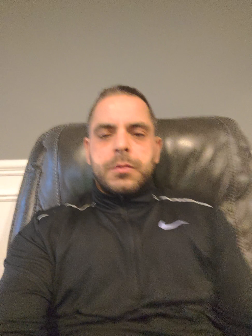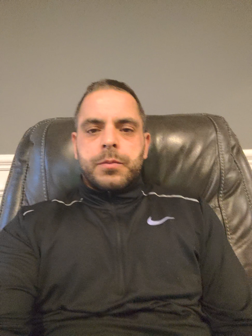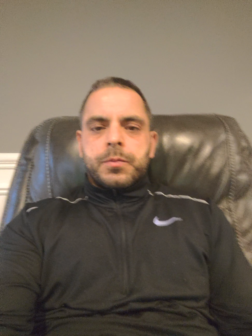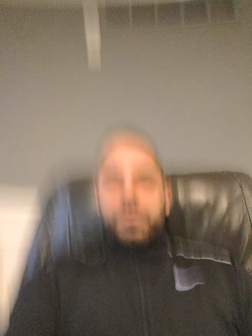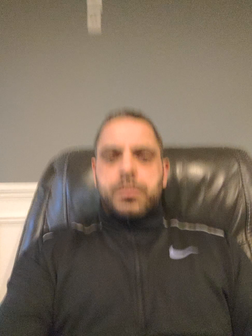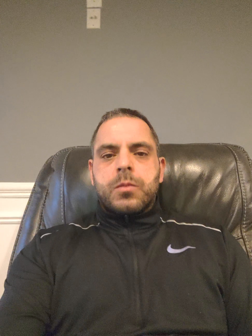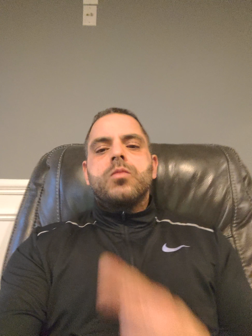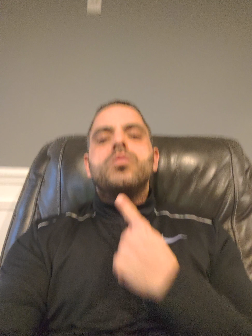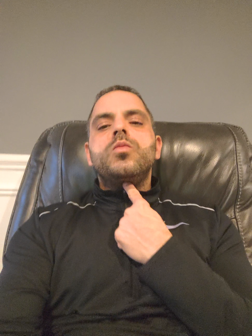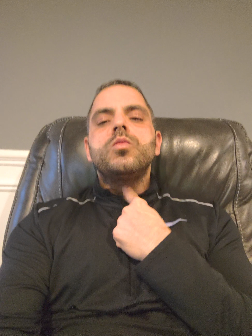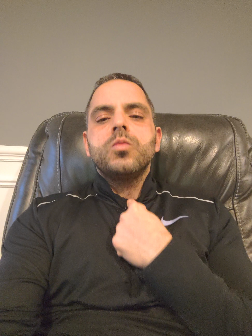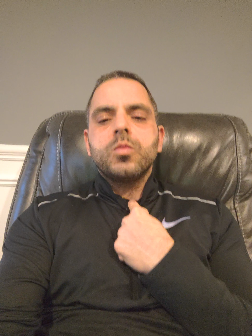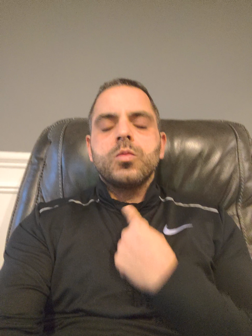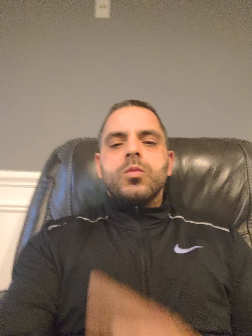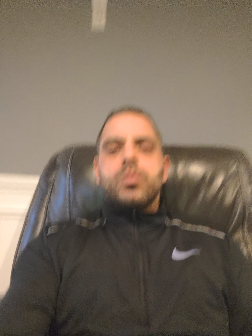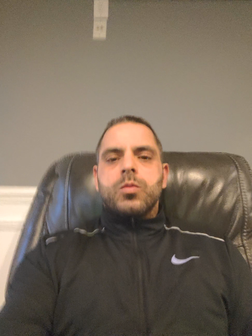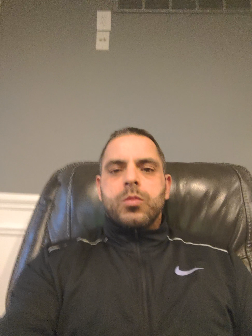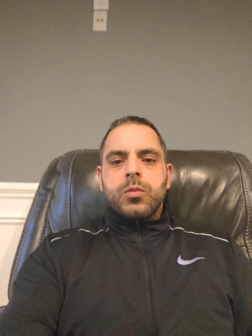thirsty